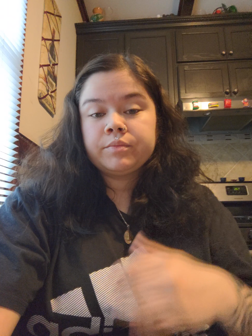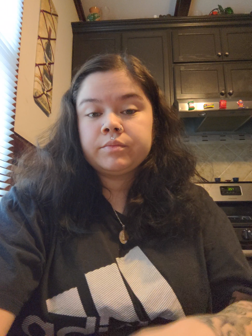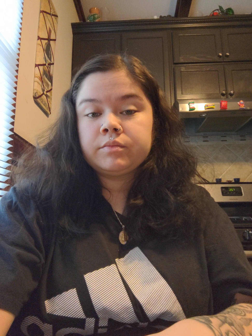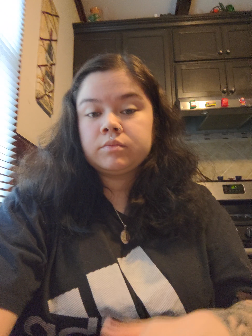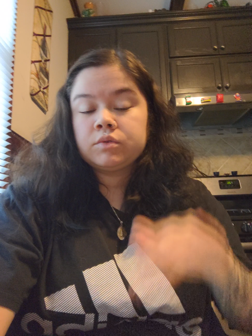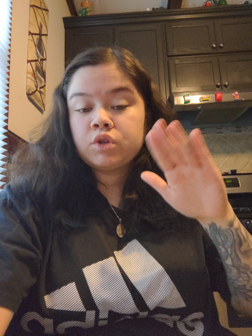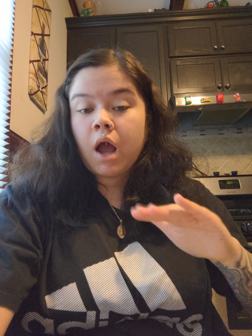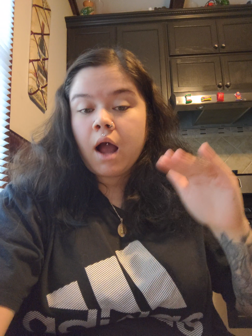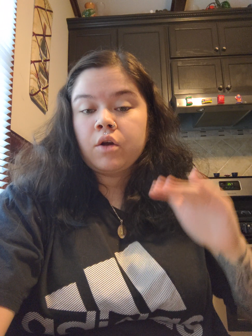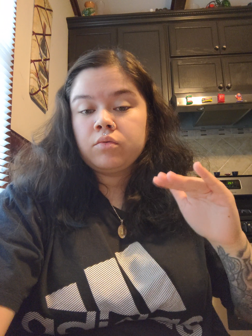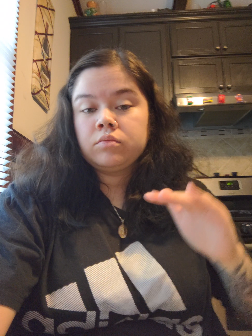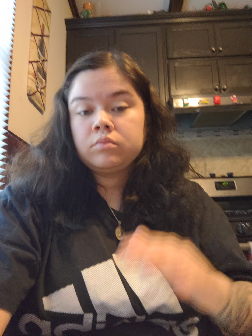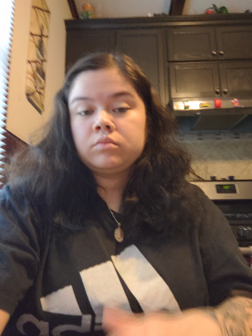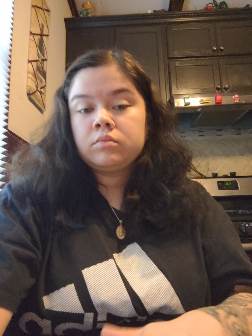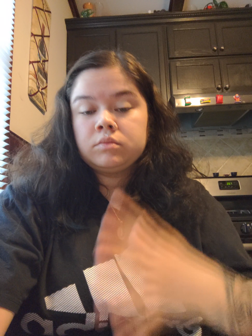child